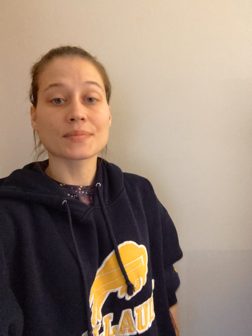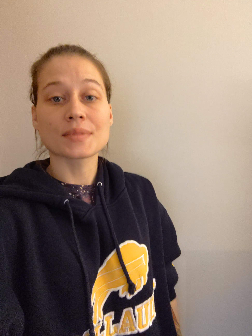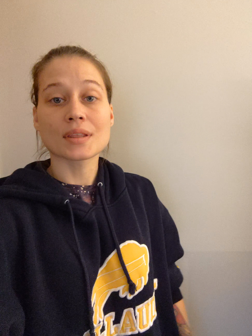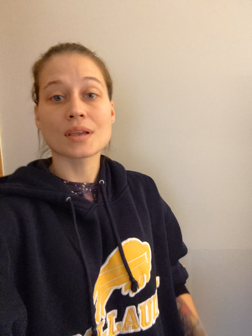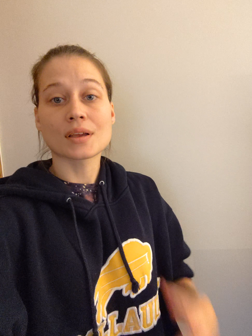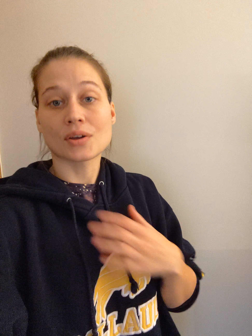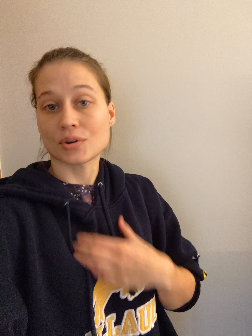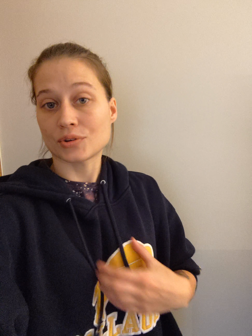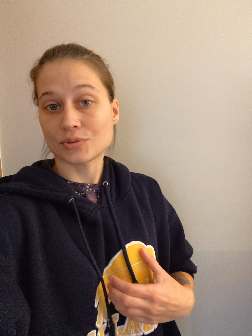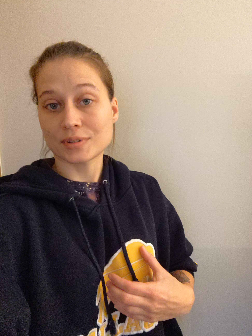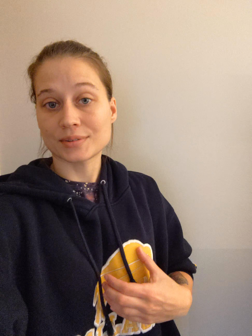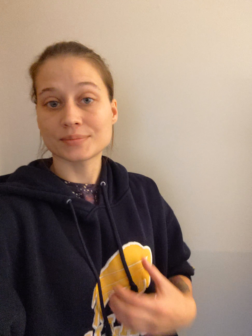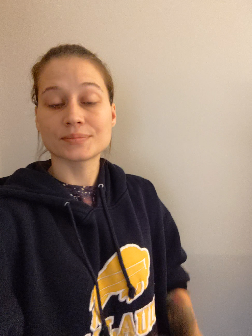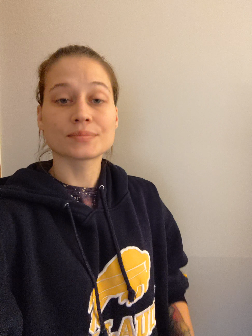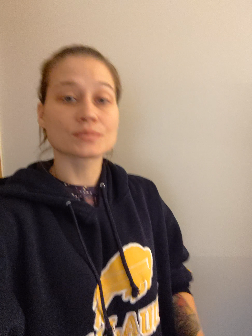hungry